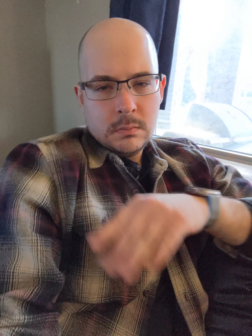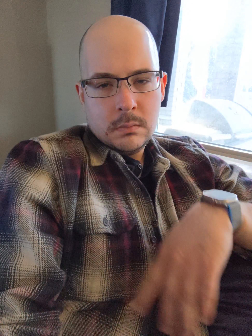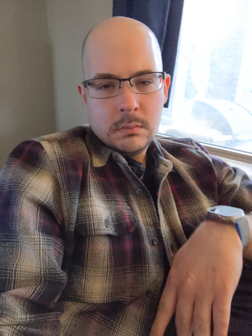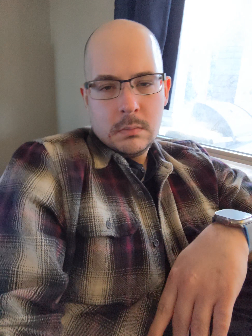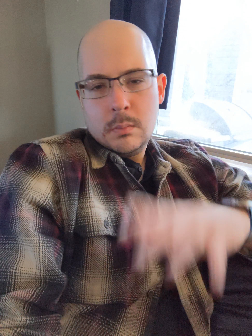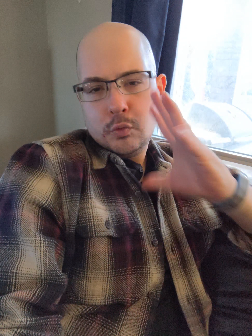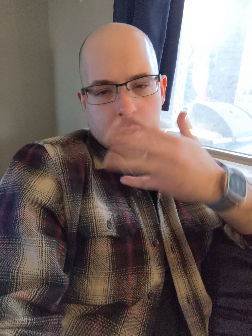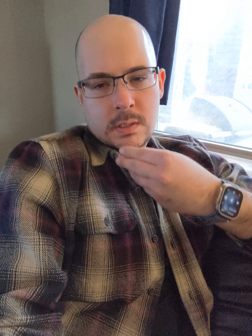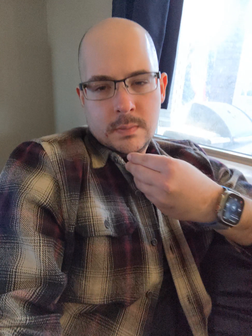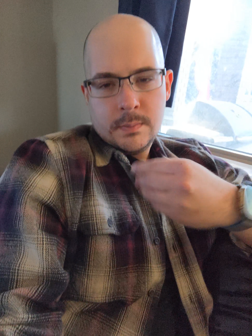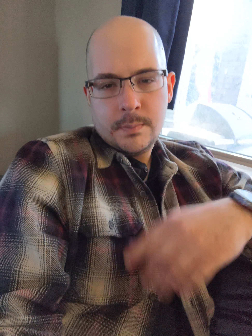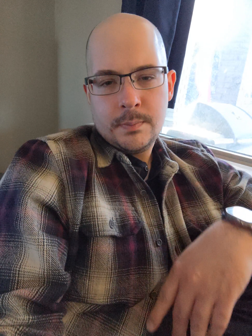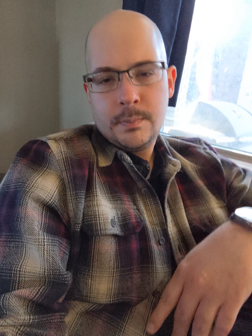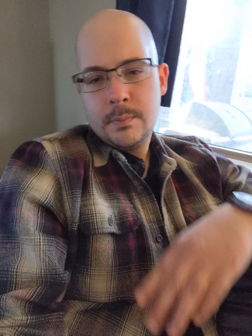pretty